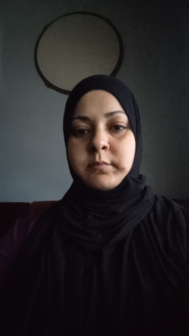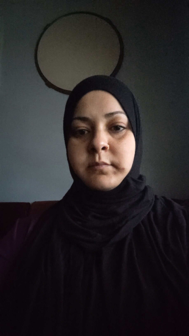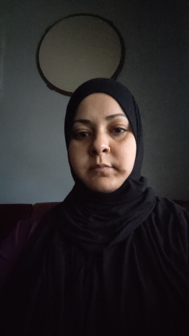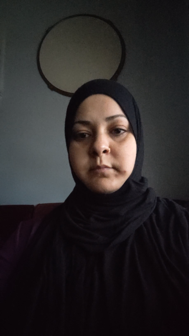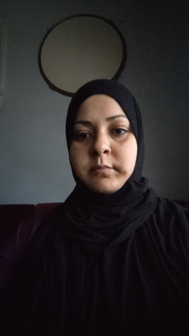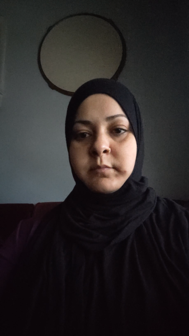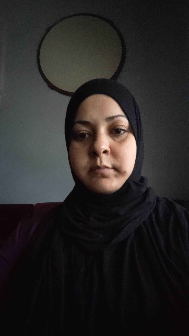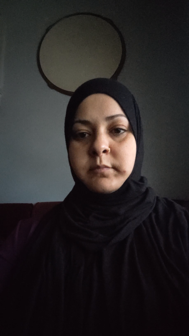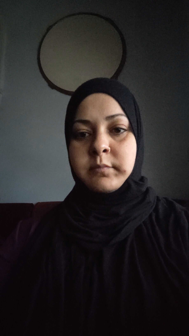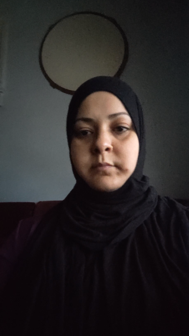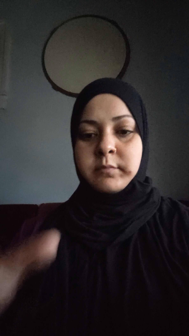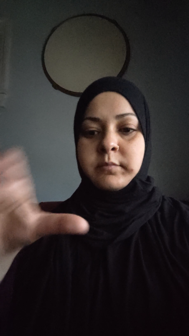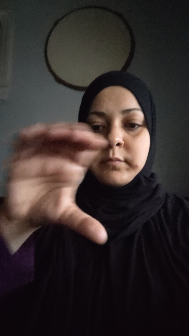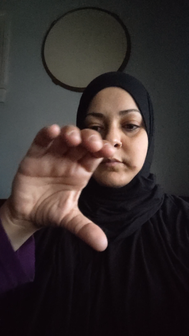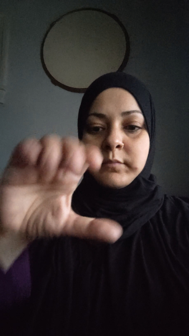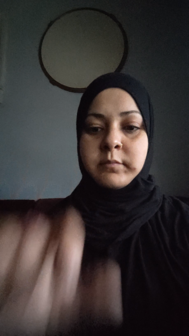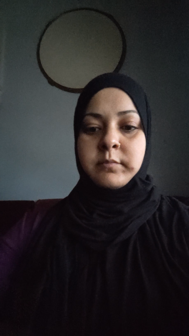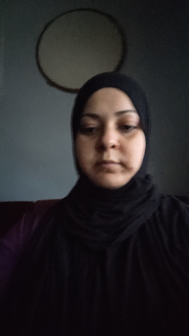pour